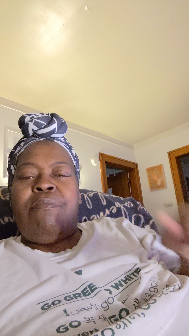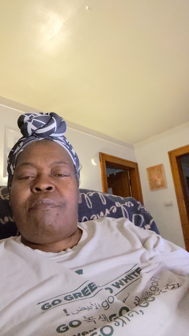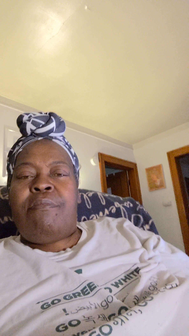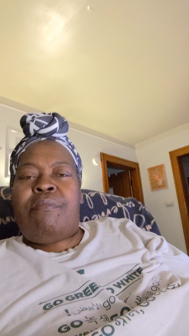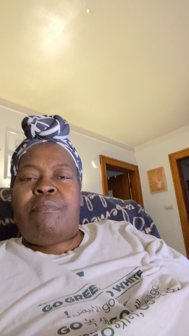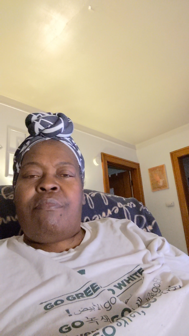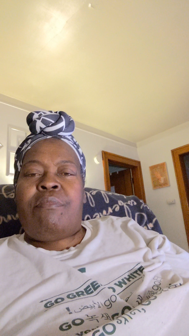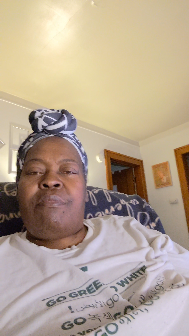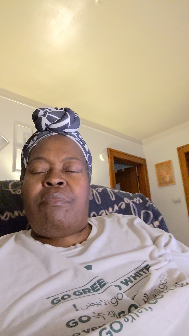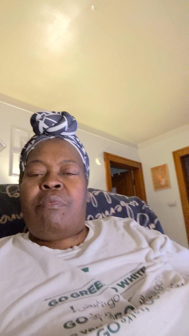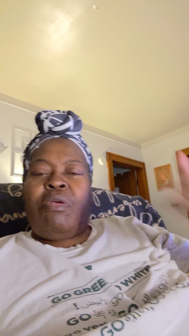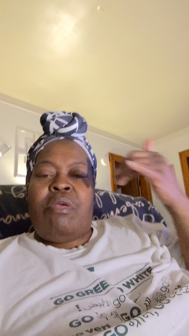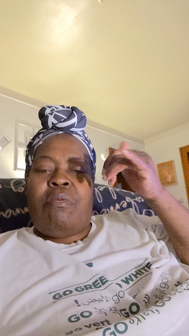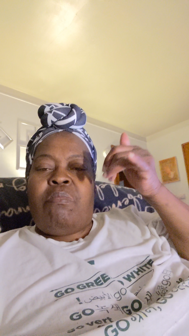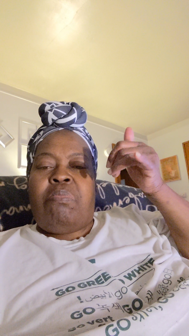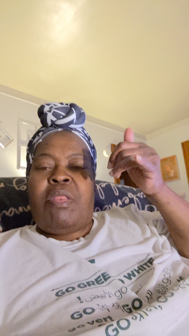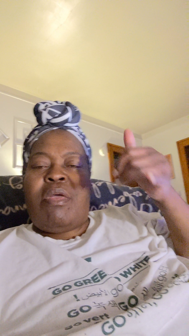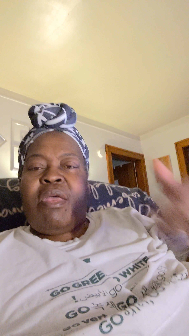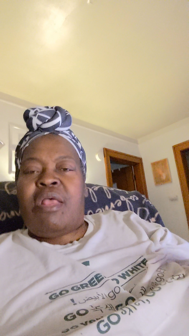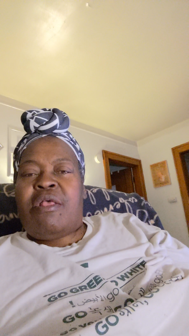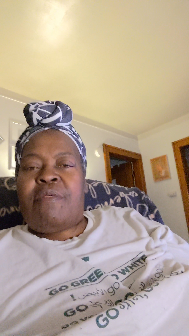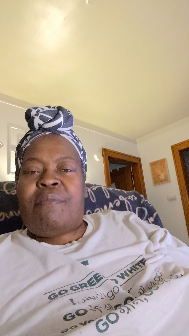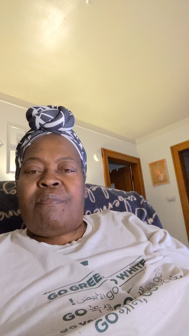play